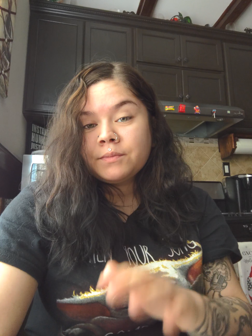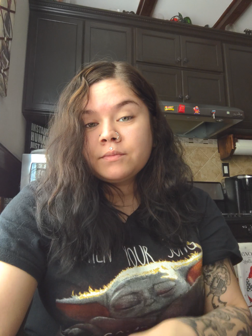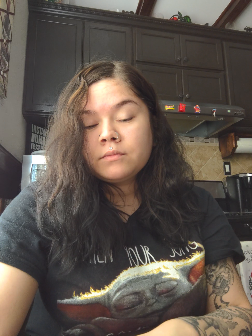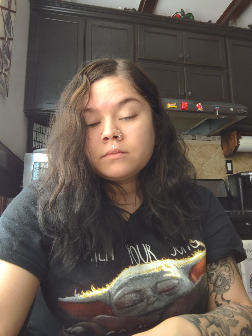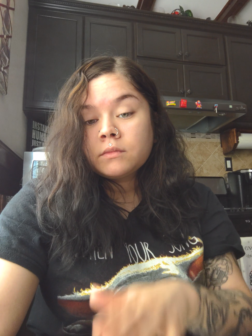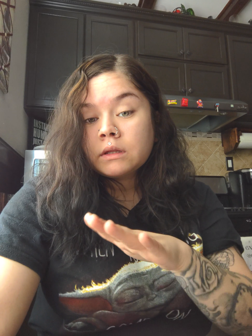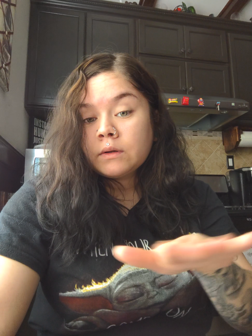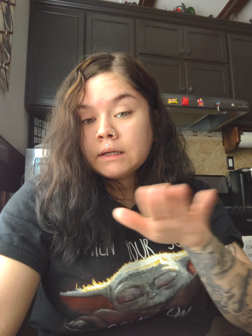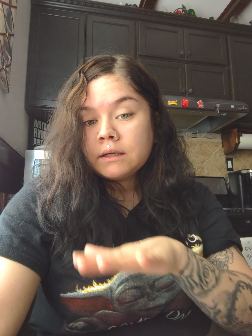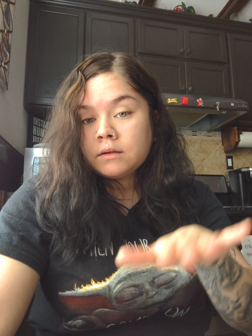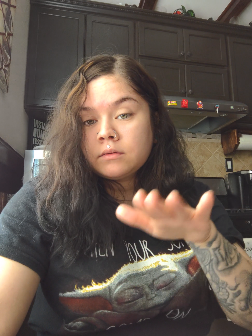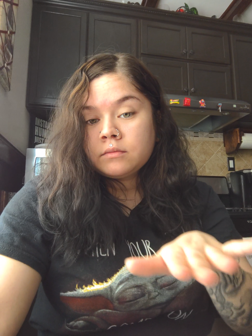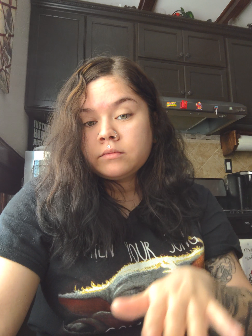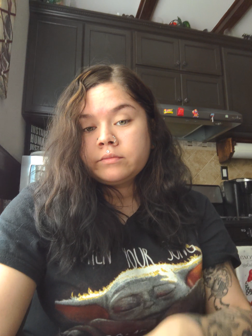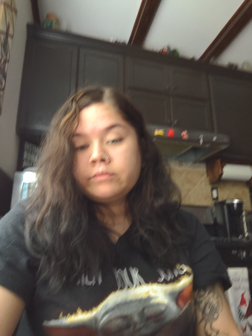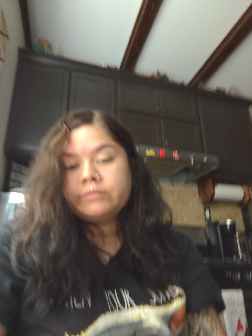clean